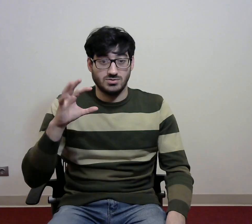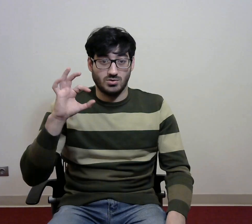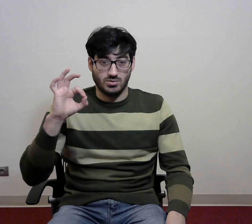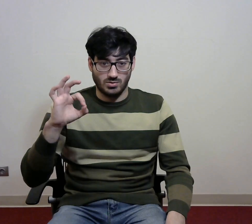O